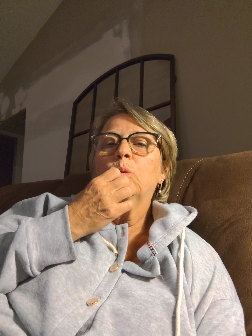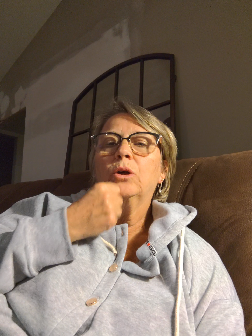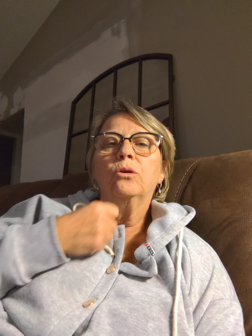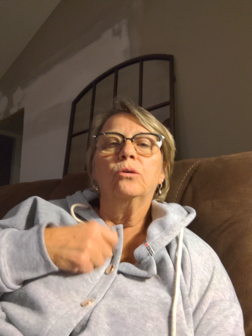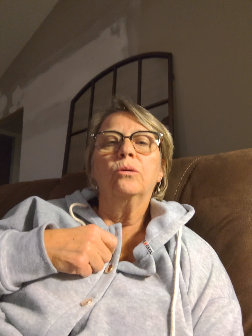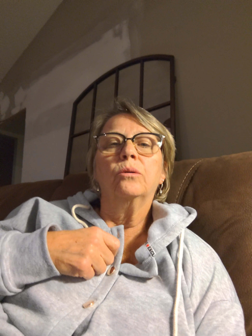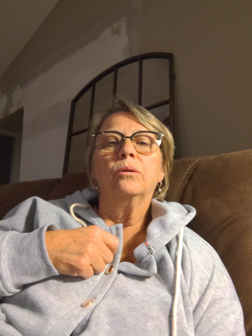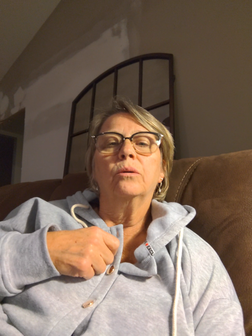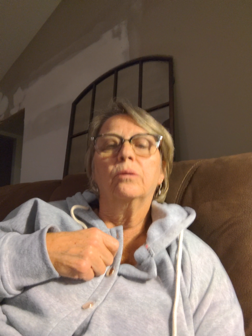underwear